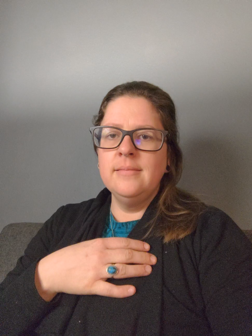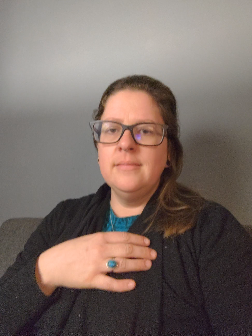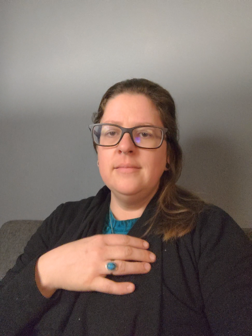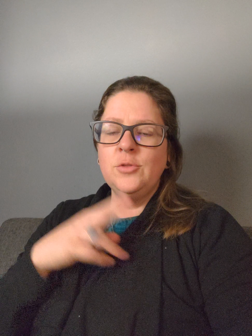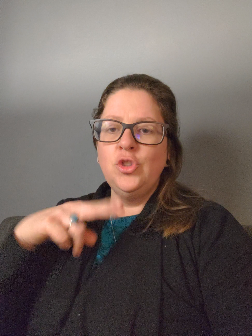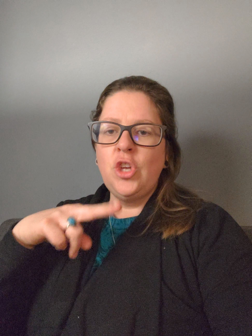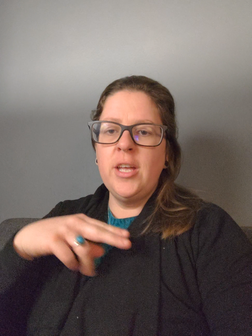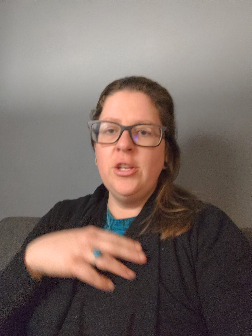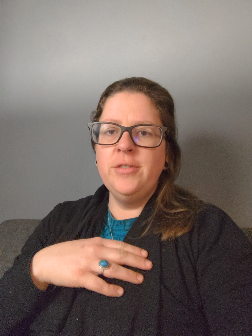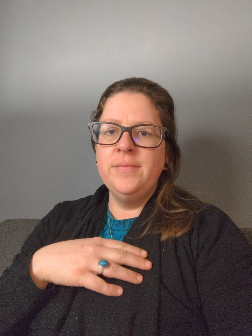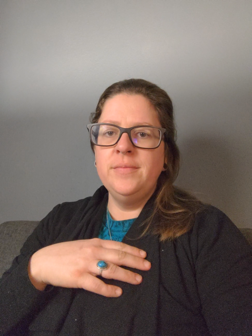chair